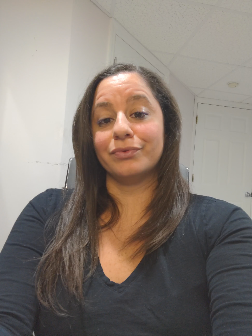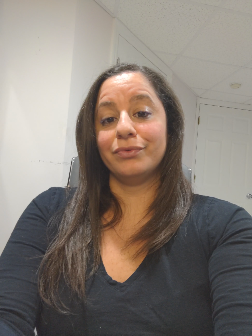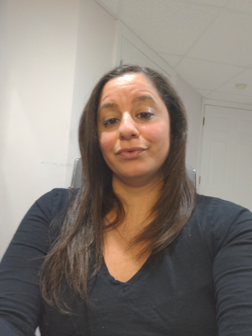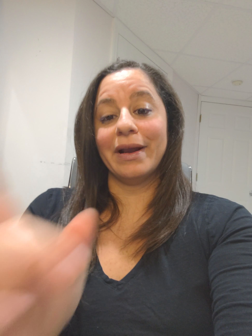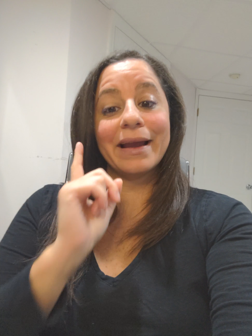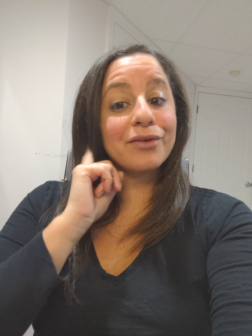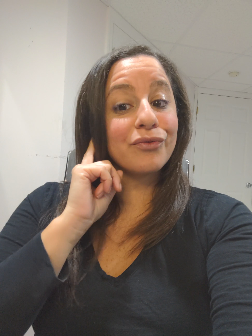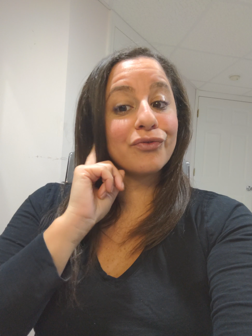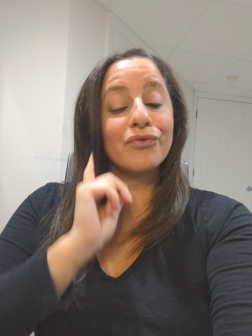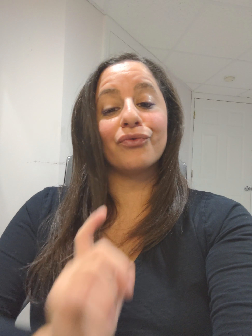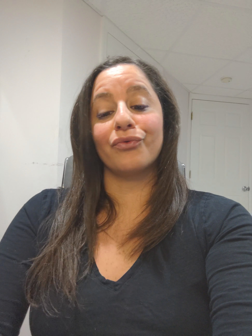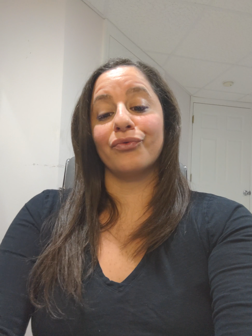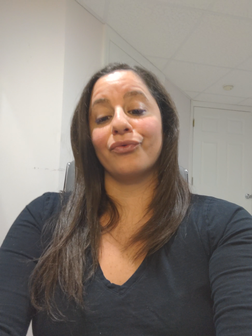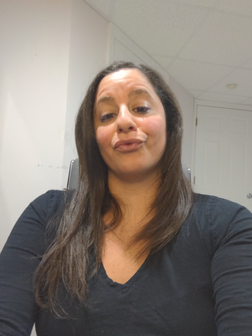hear